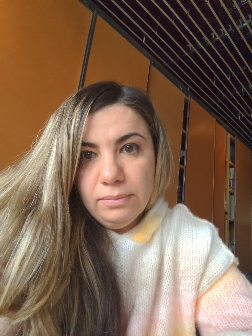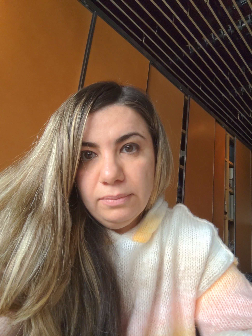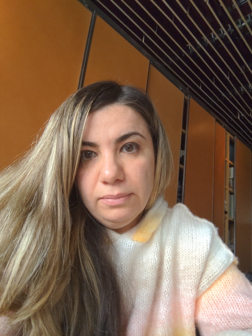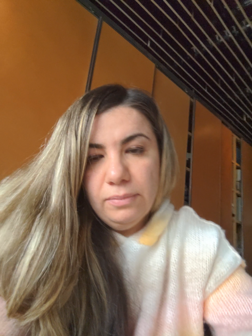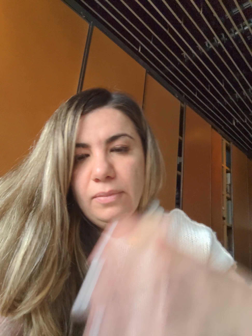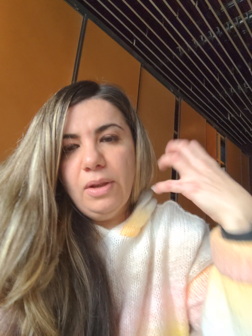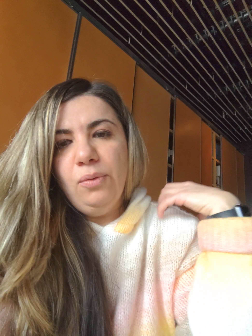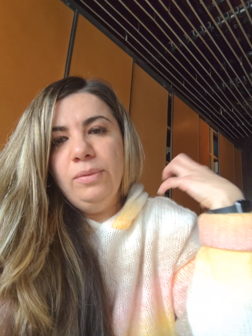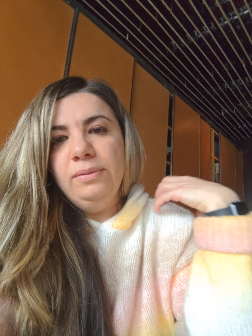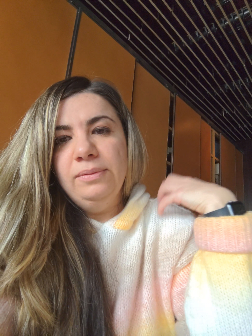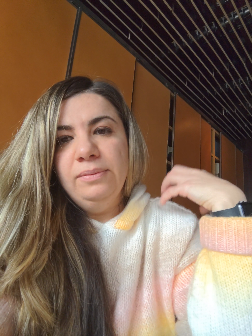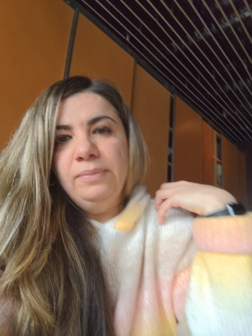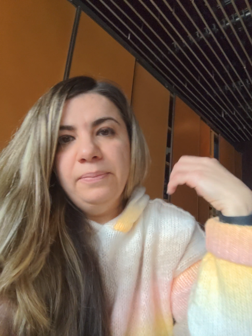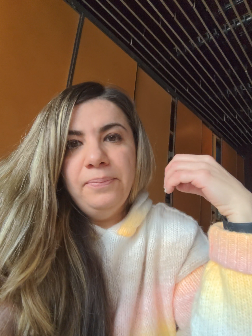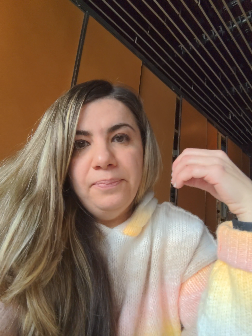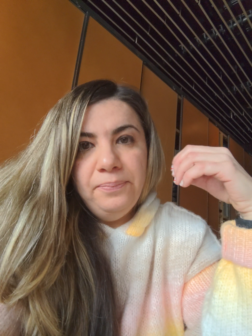outside